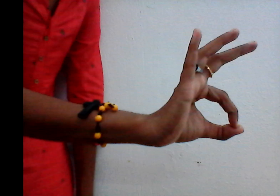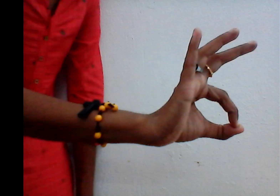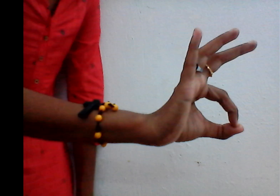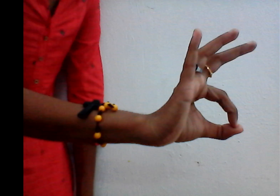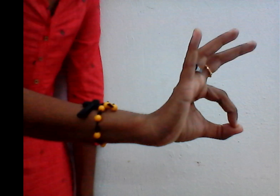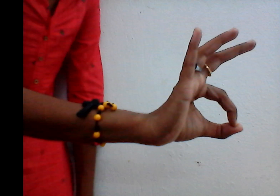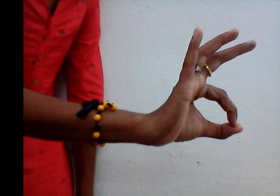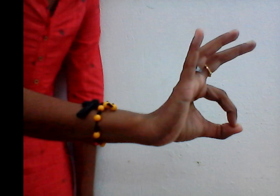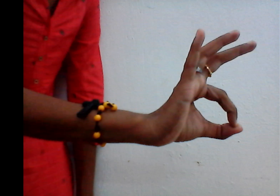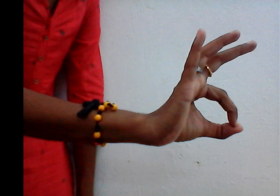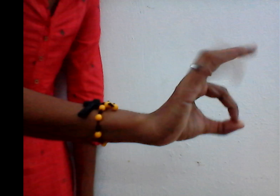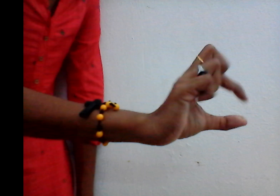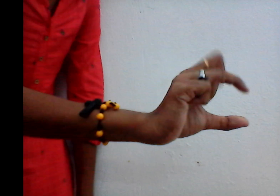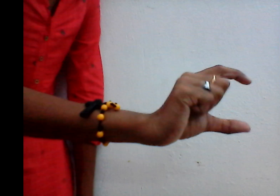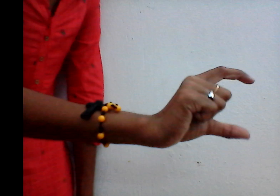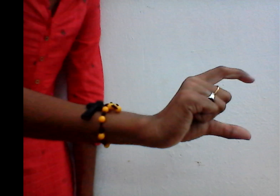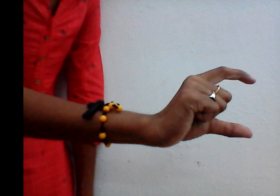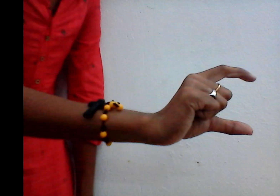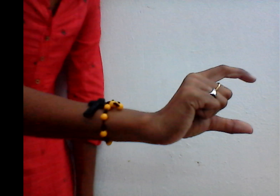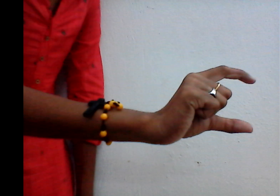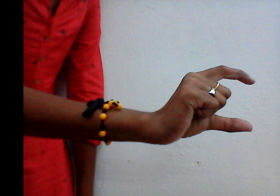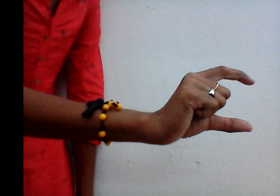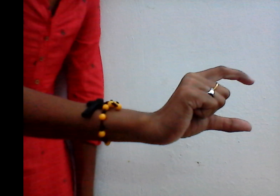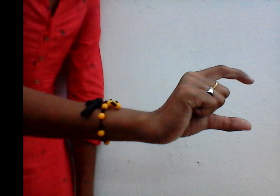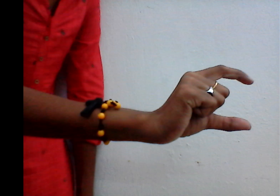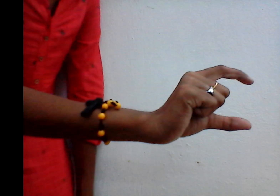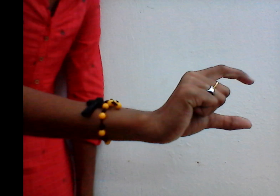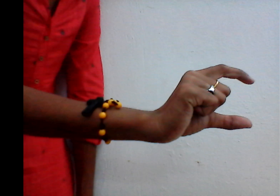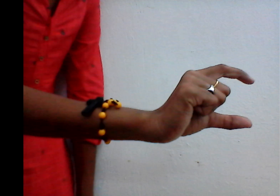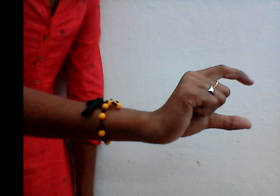ഓ